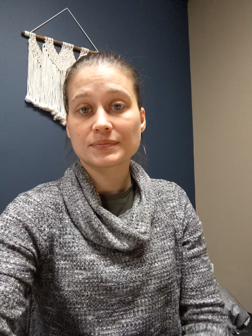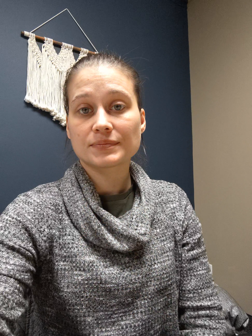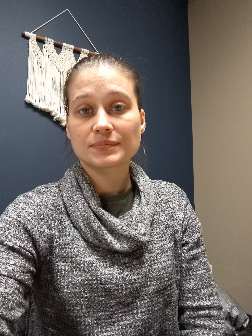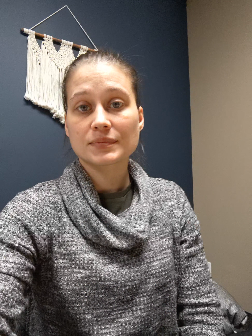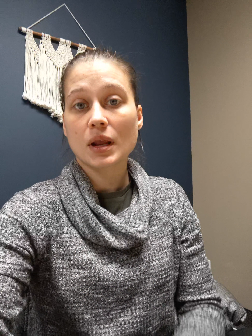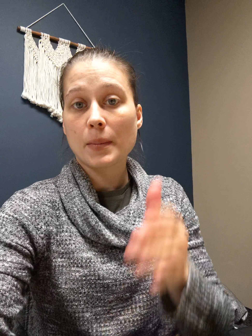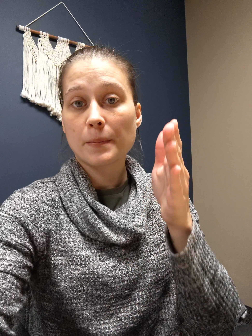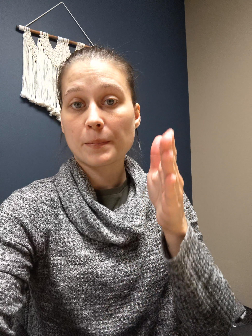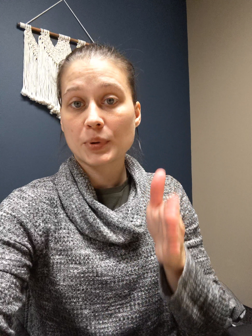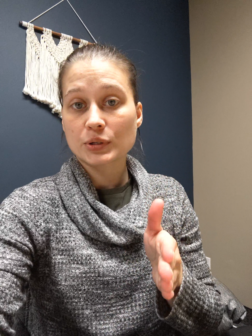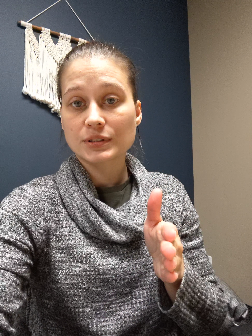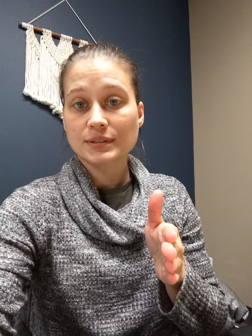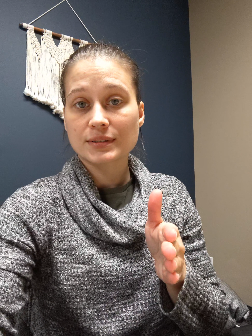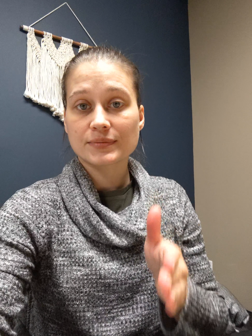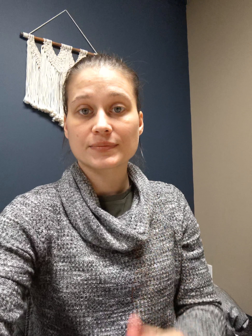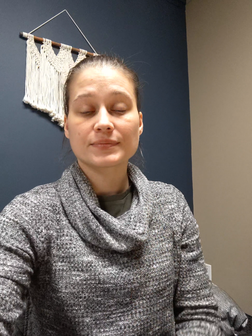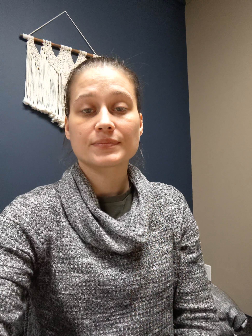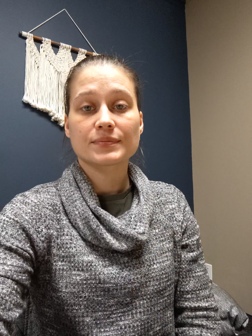person